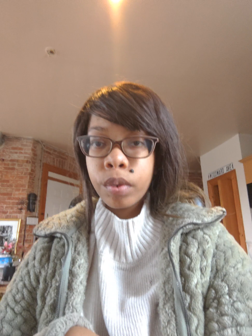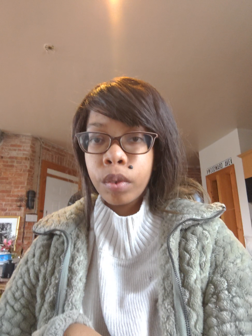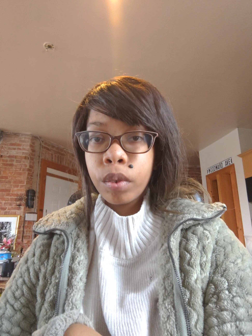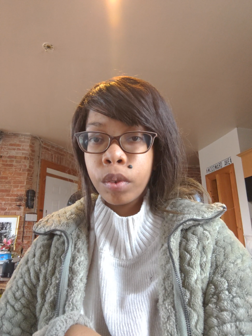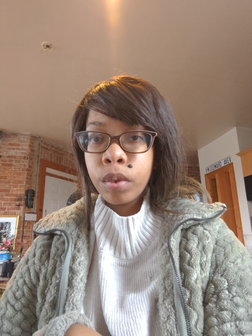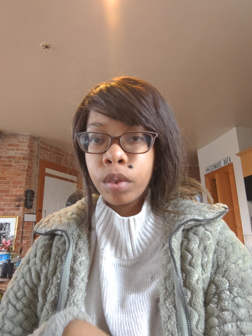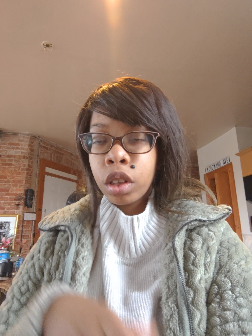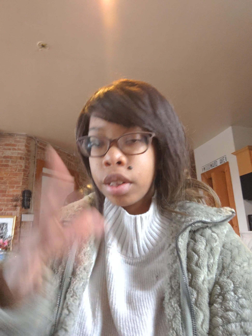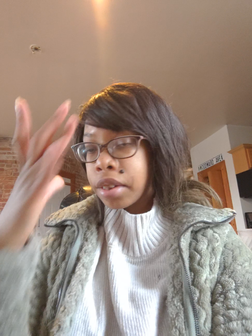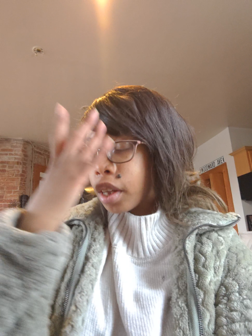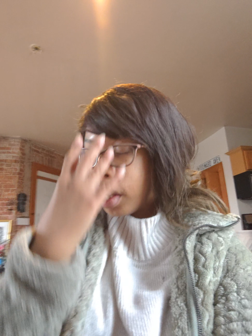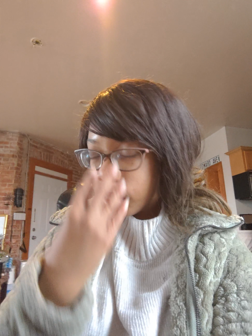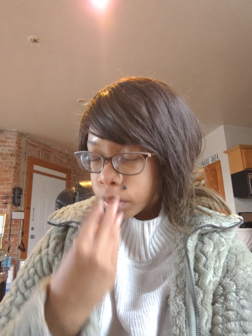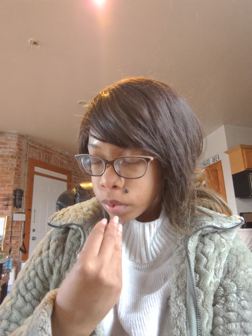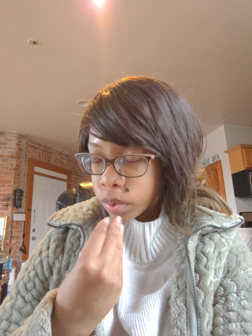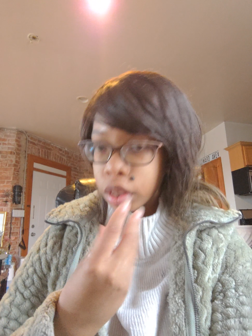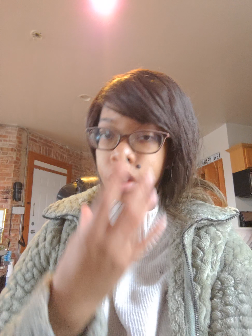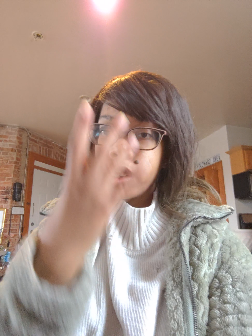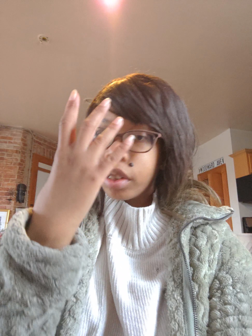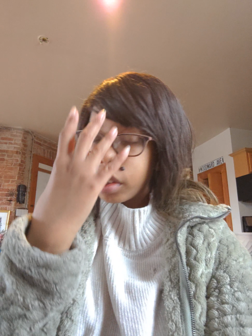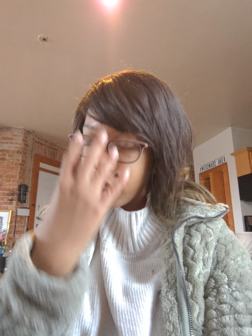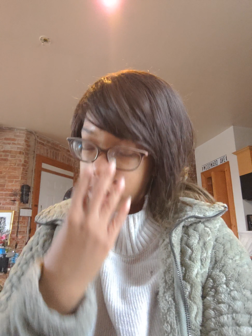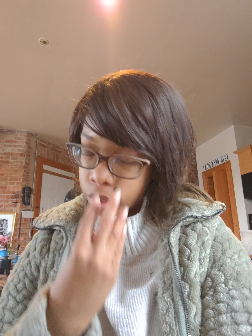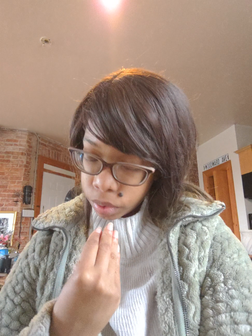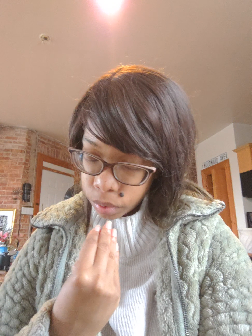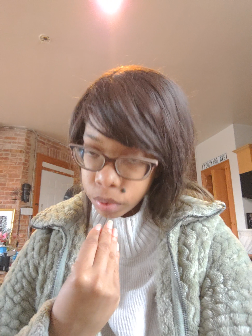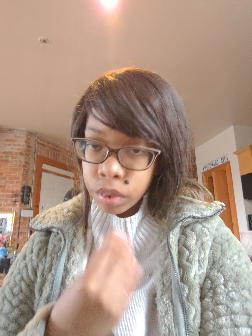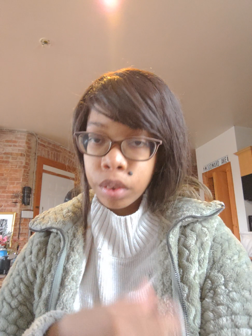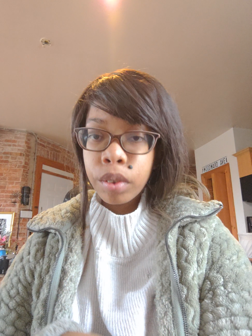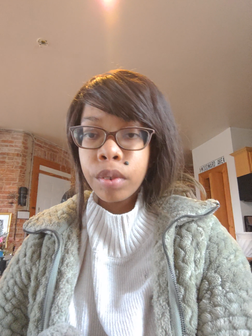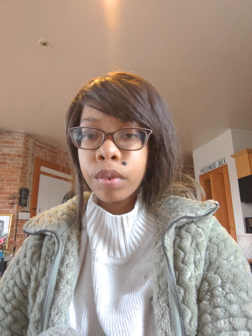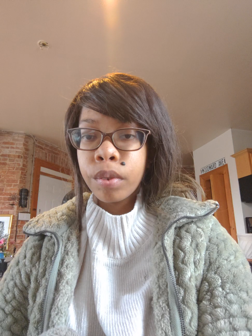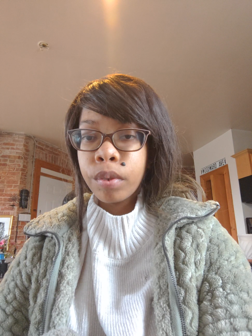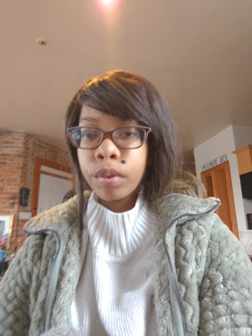sleep